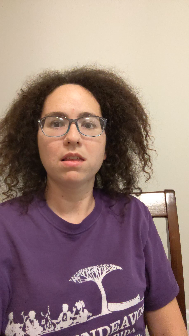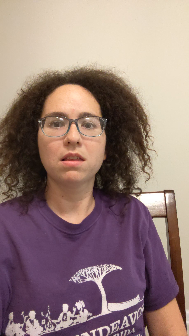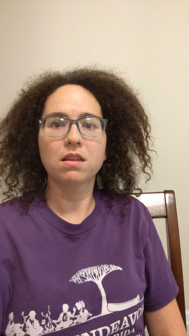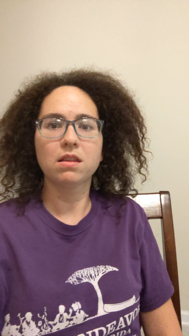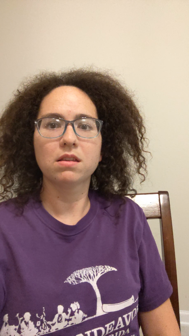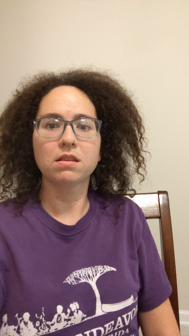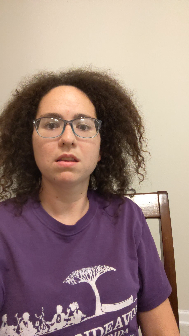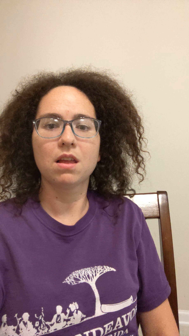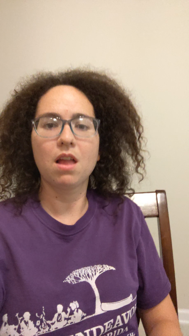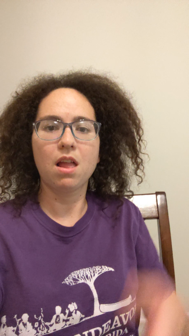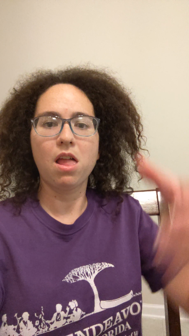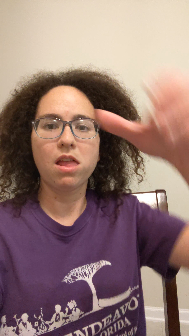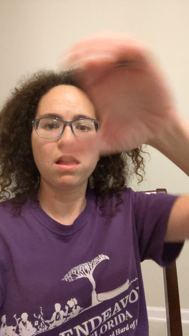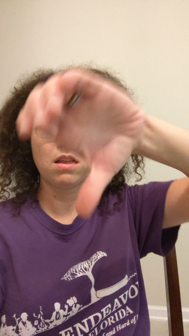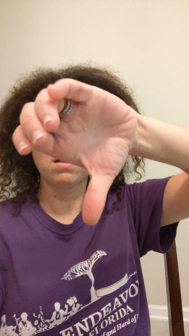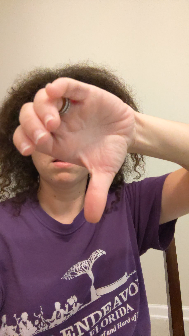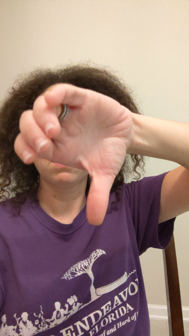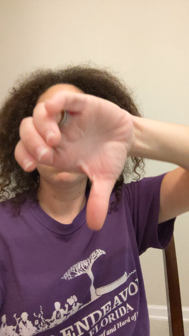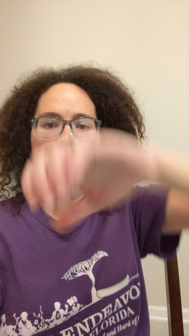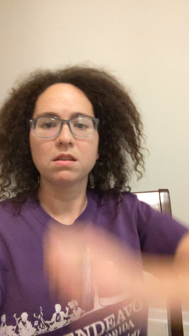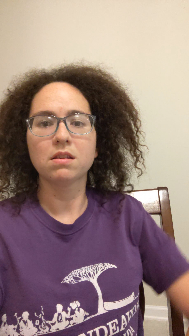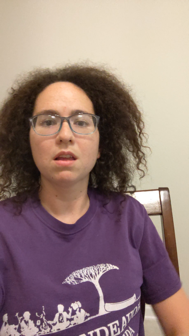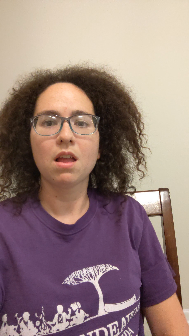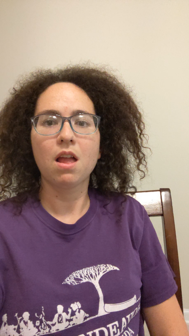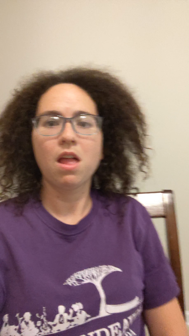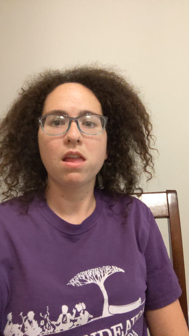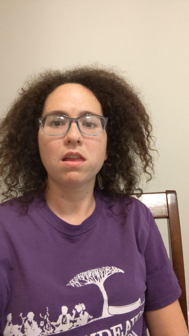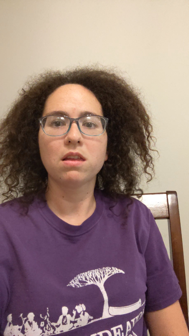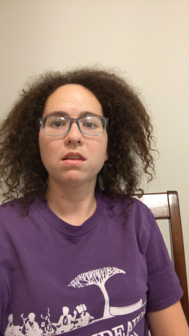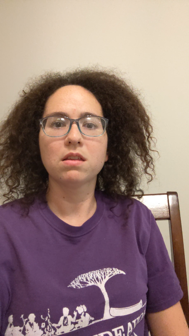pour